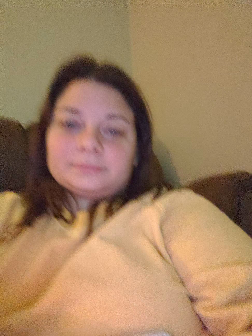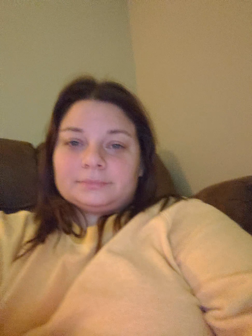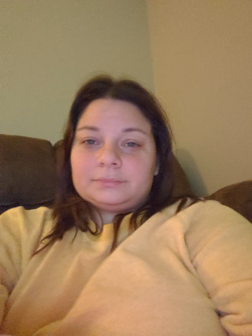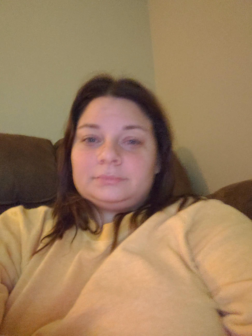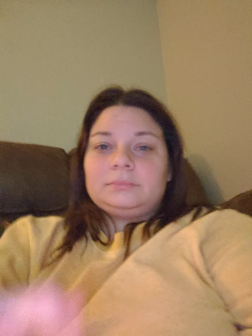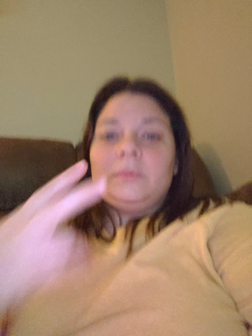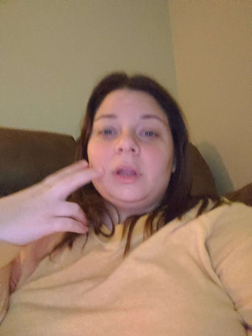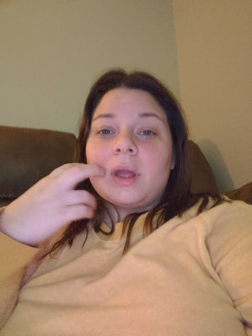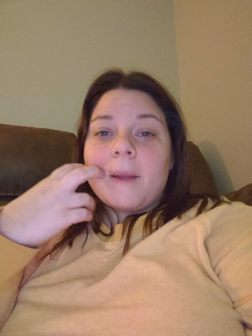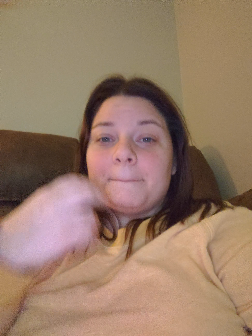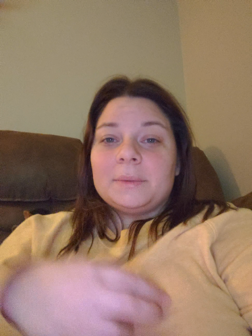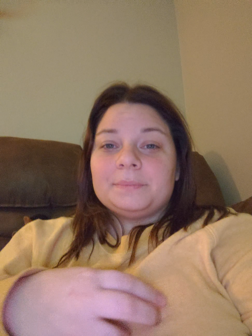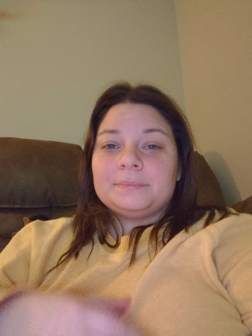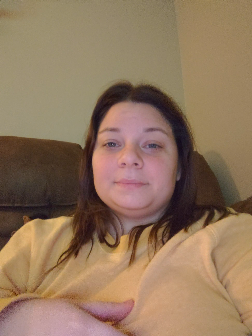gum